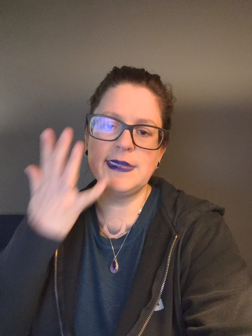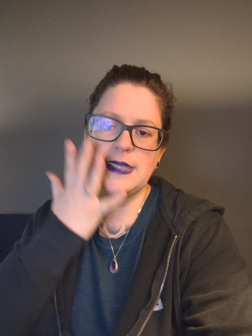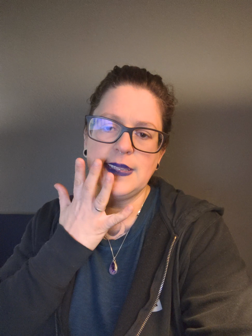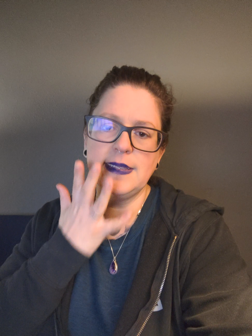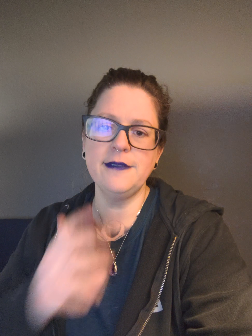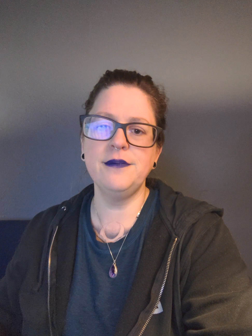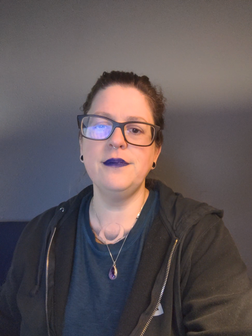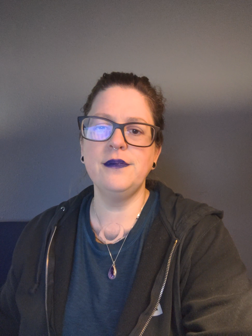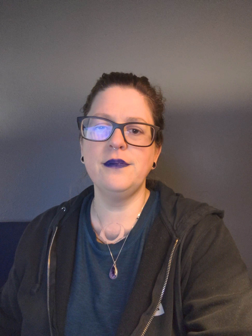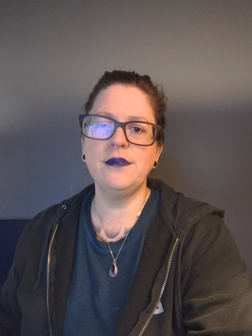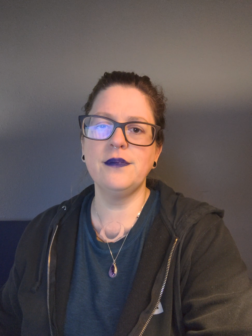sad